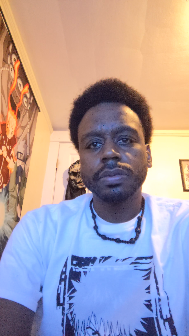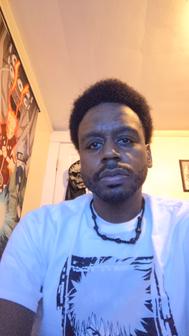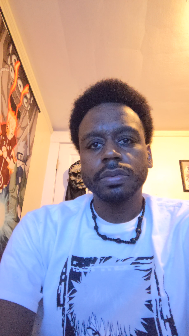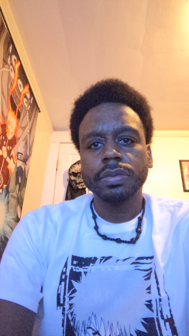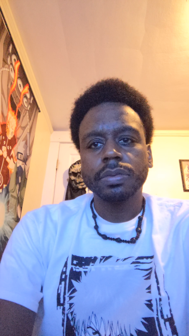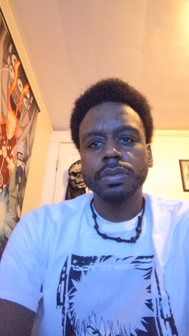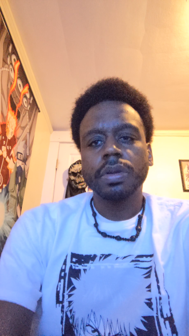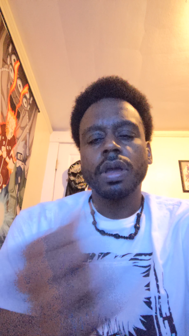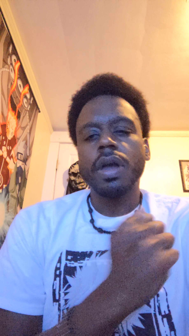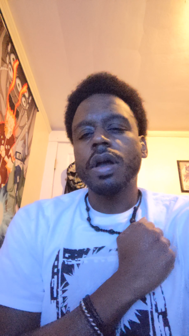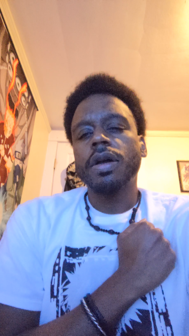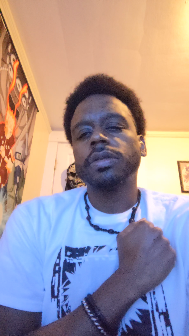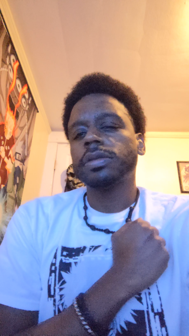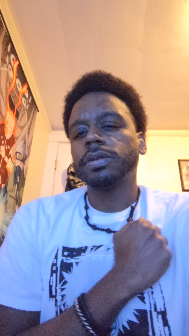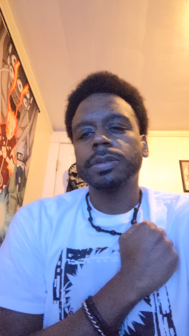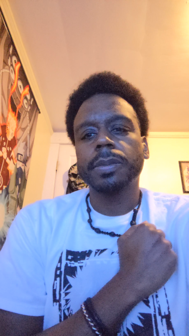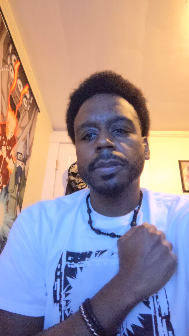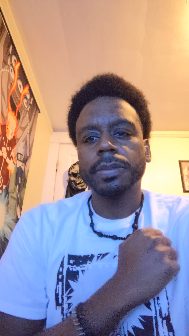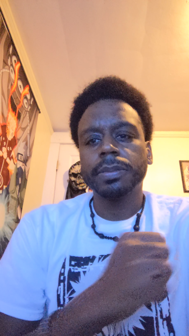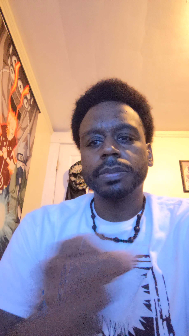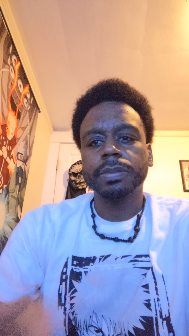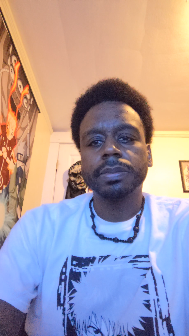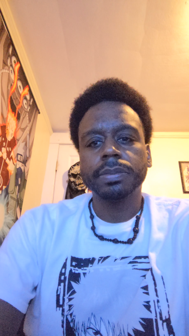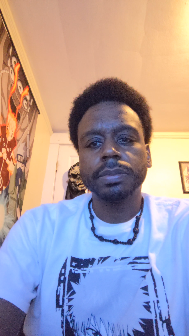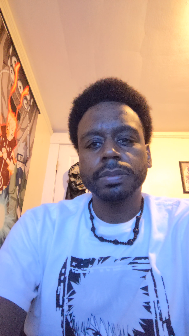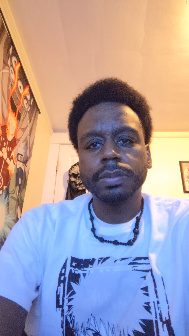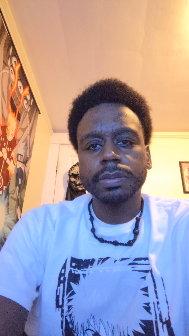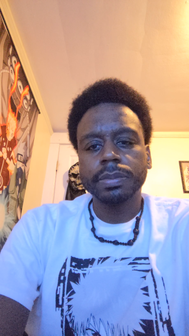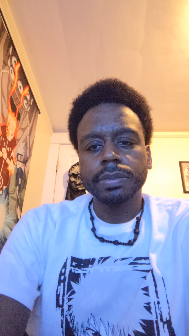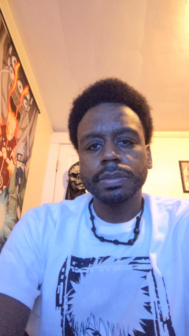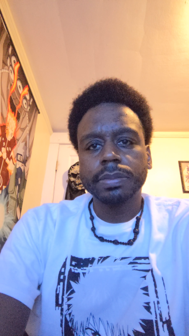hug